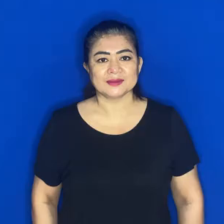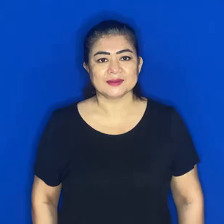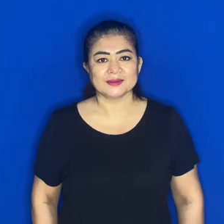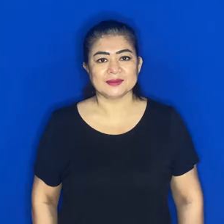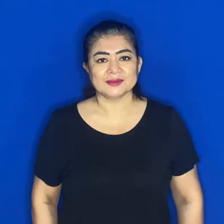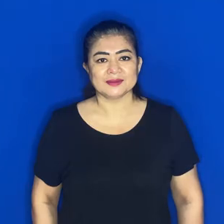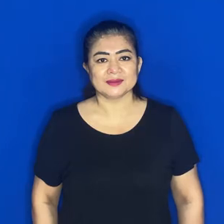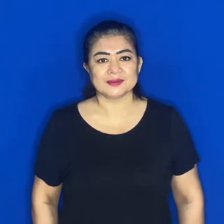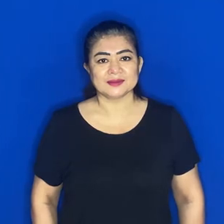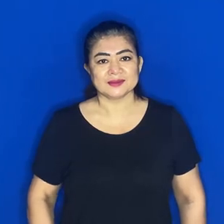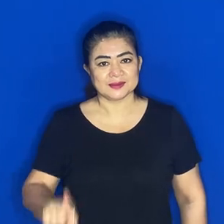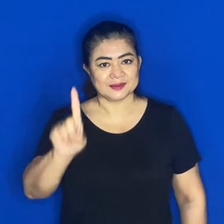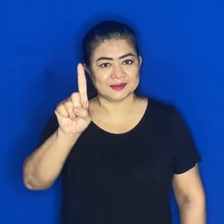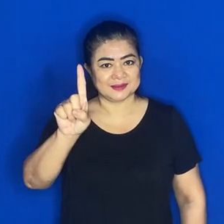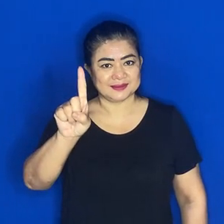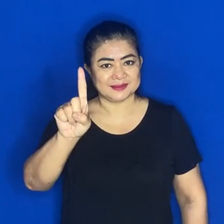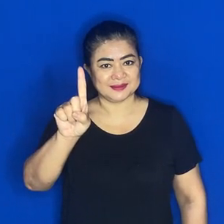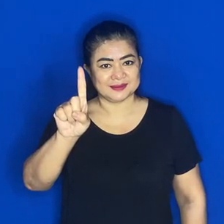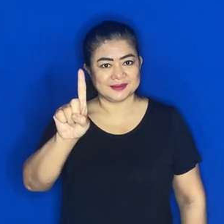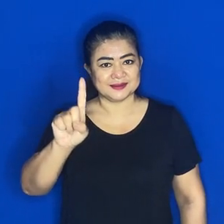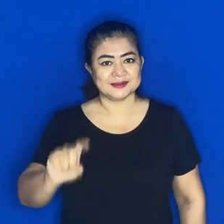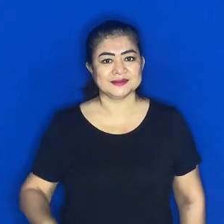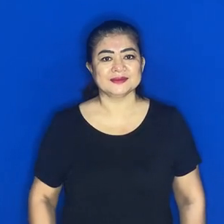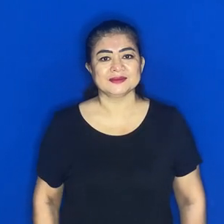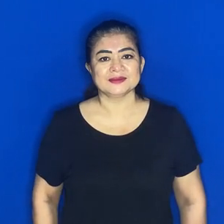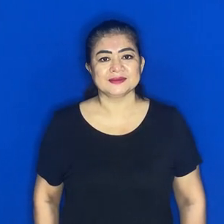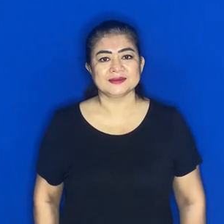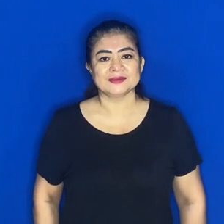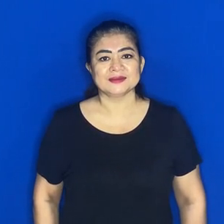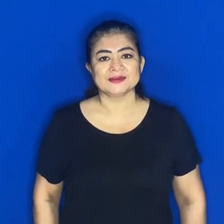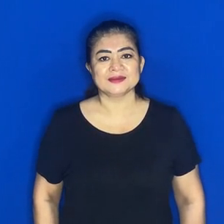one